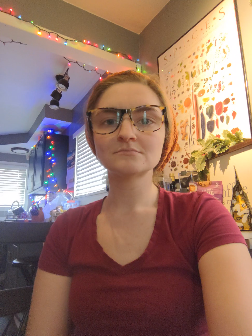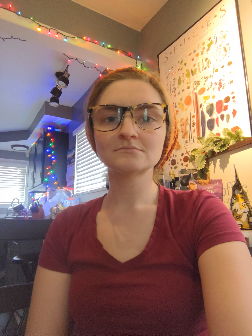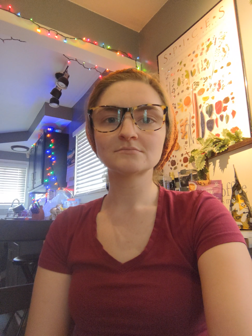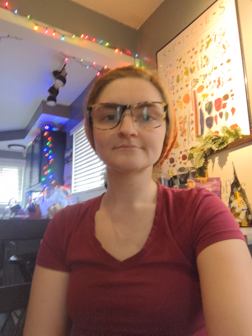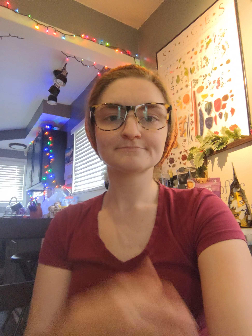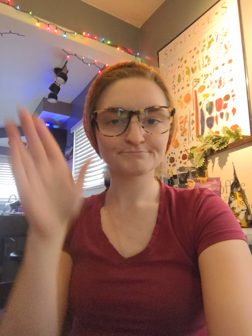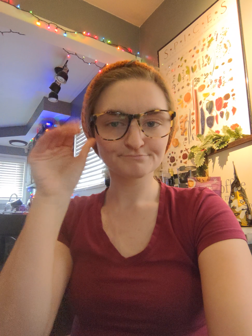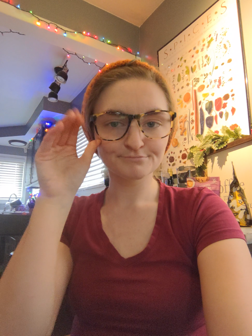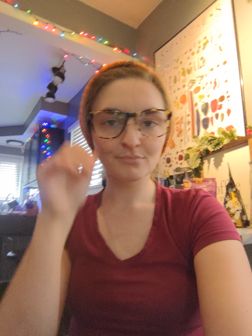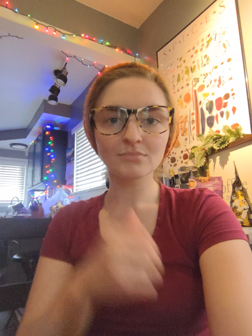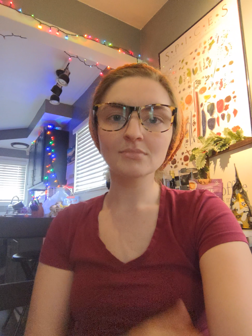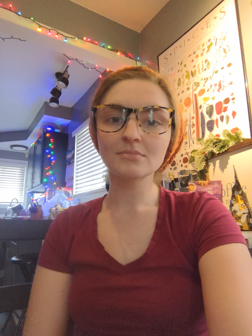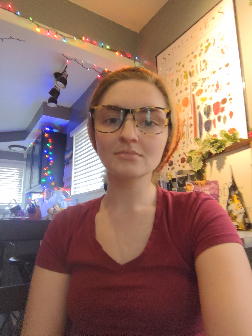donkey